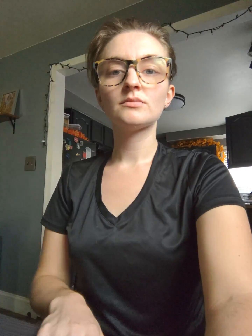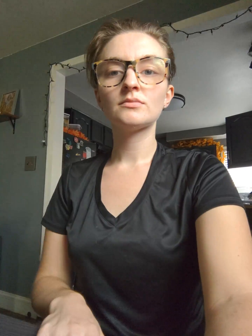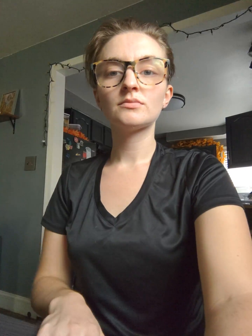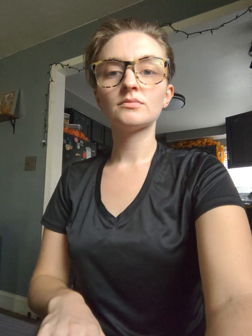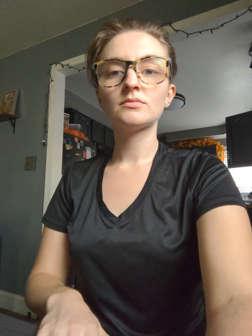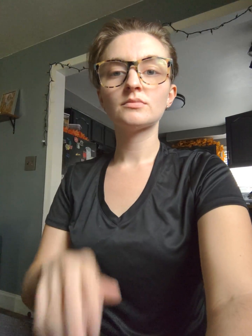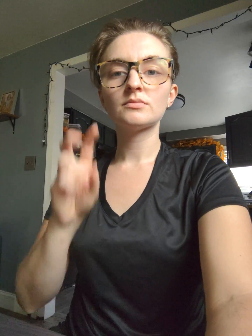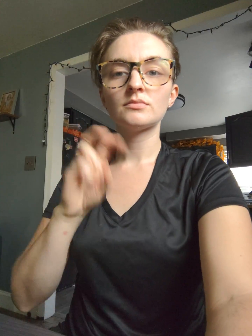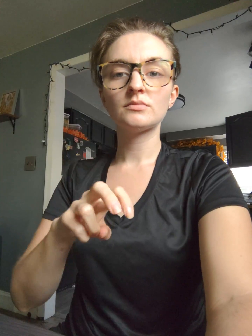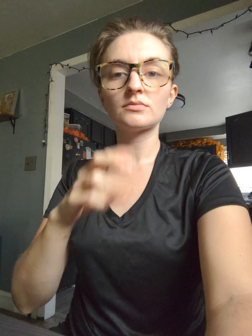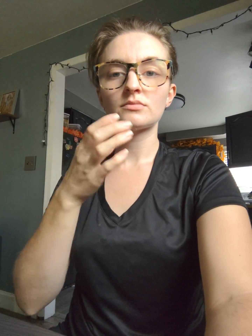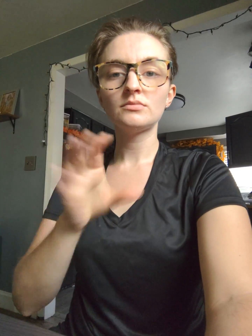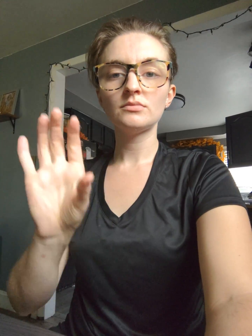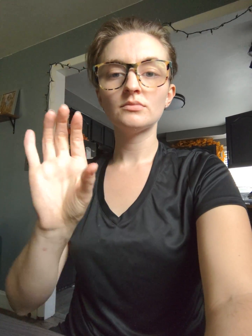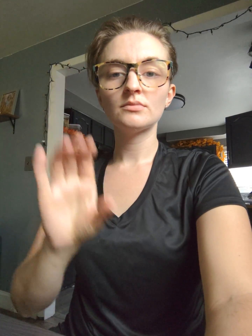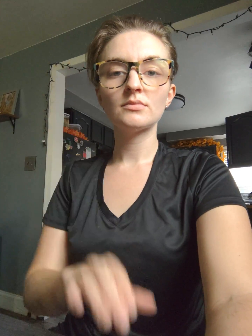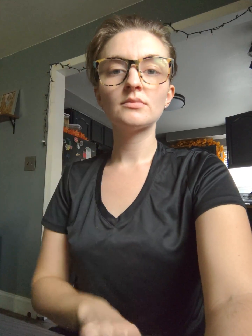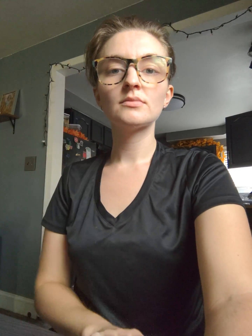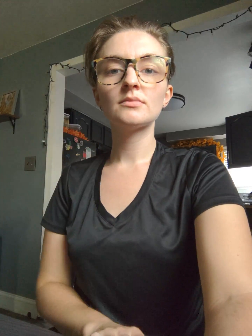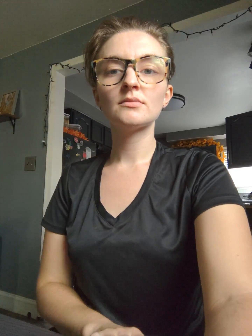potato chip